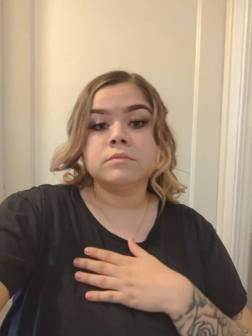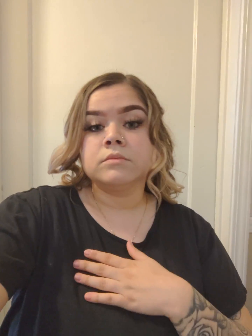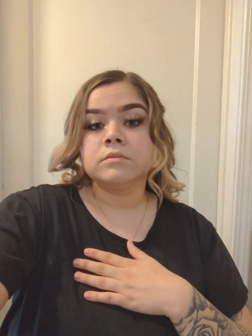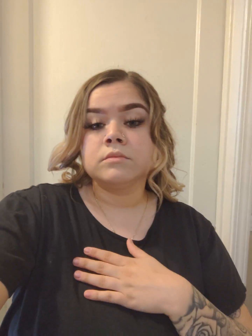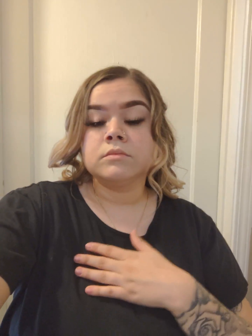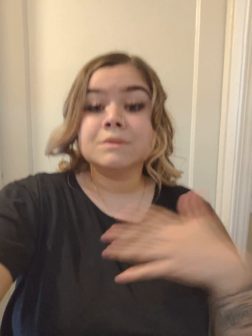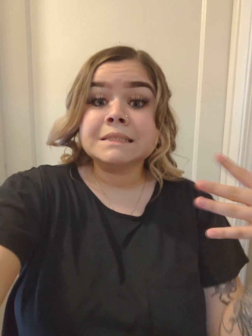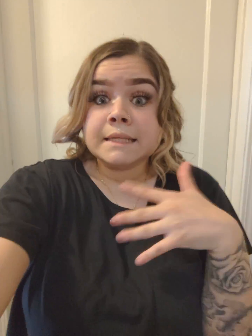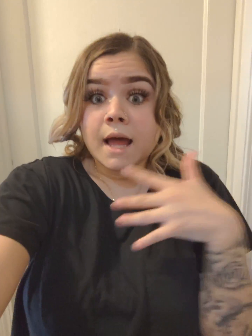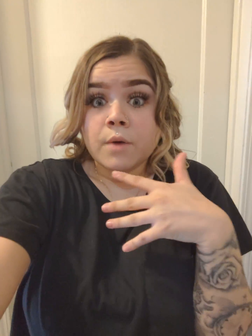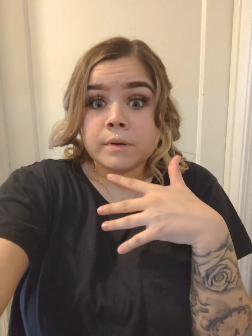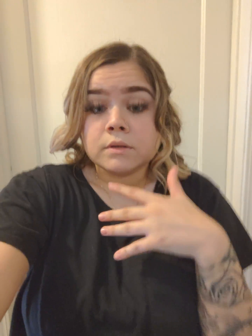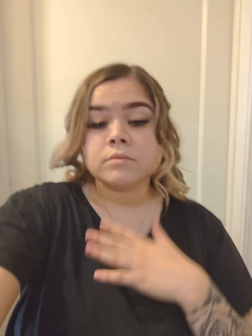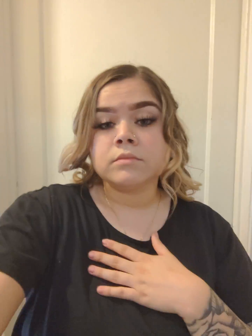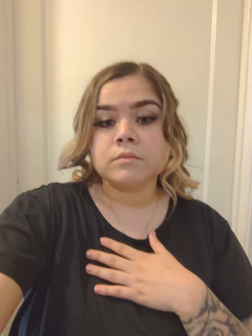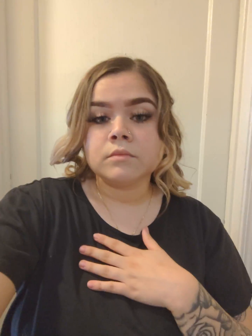scared